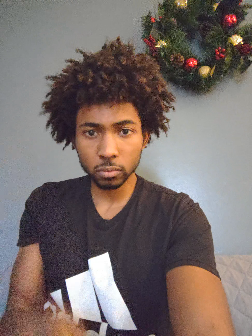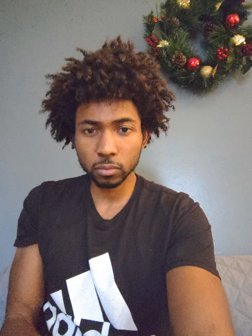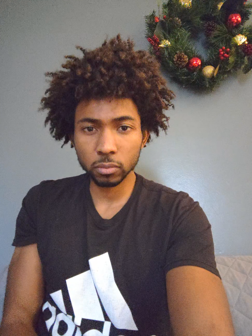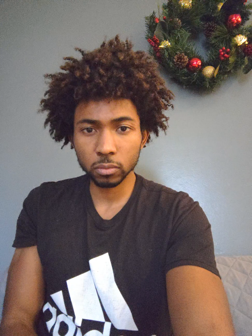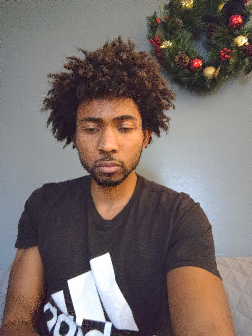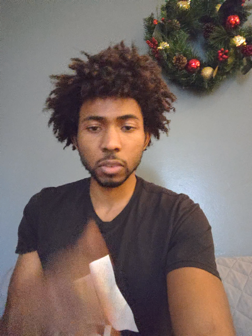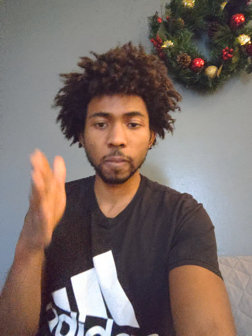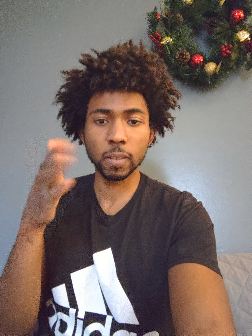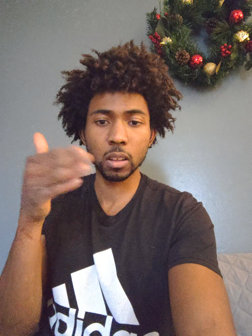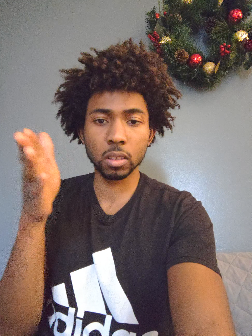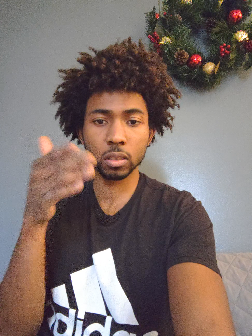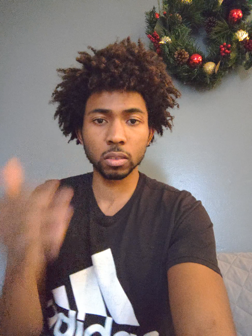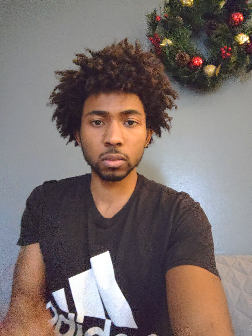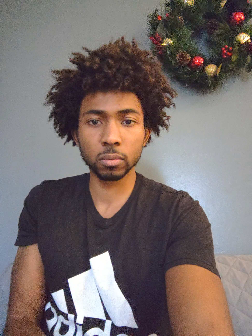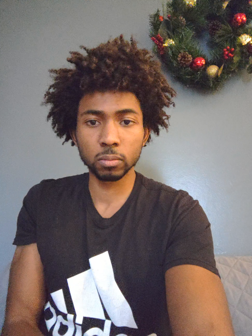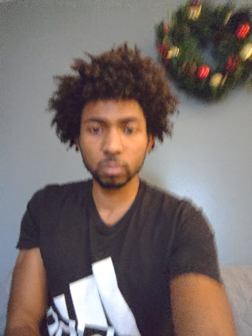flag